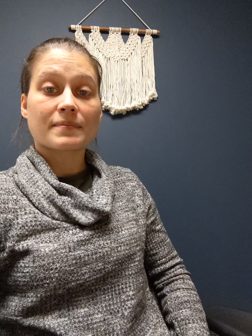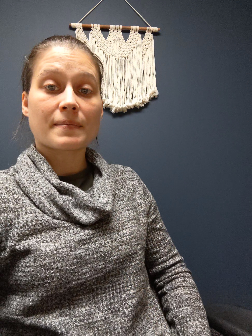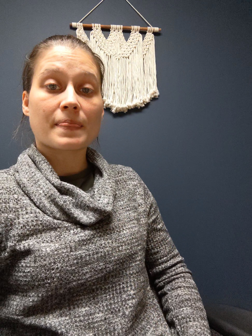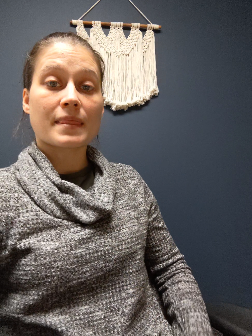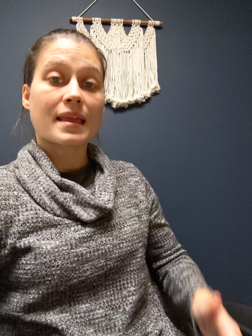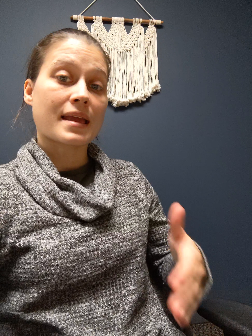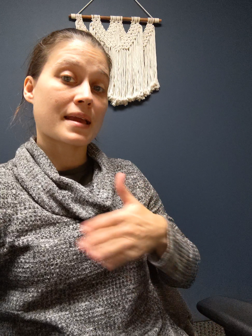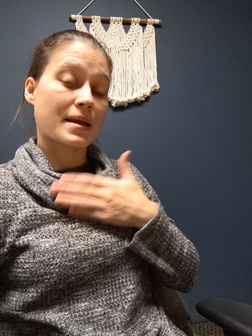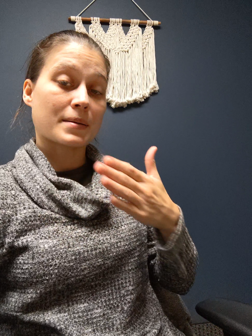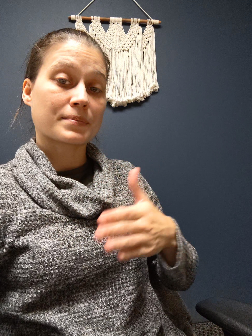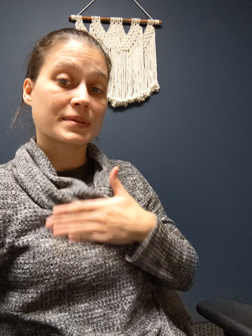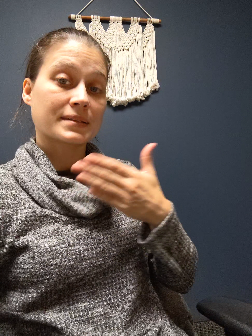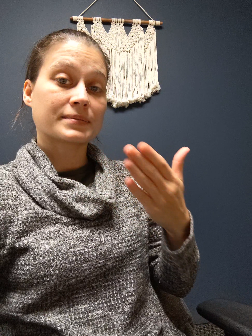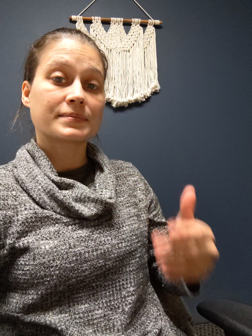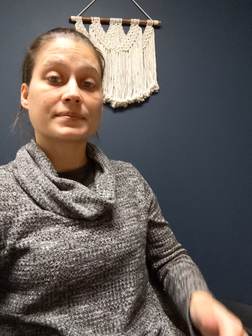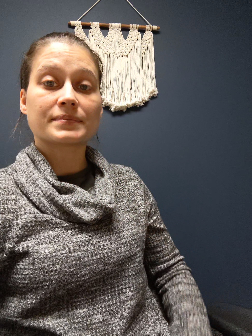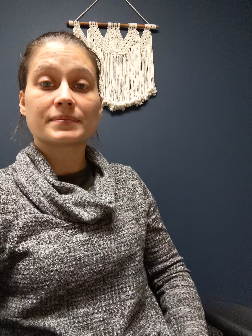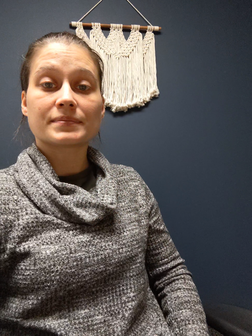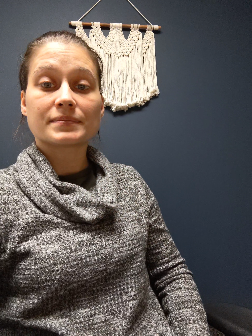happy